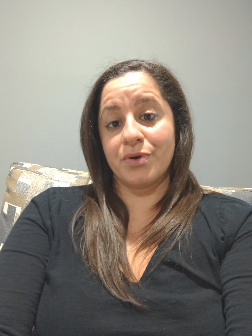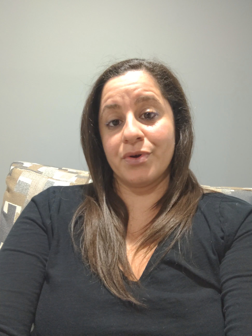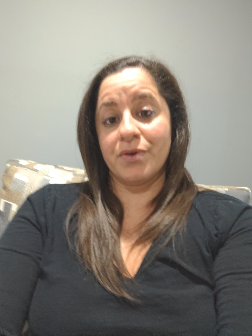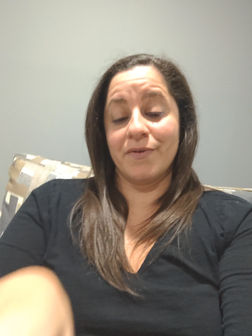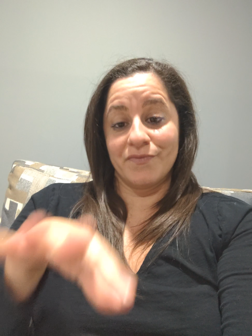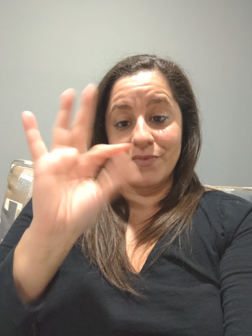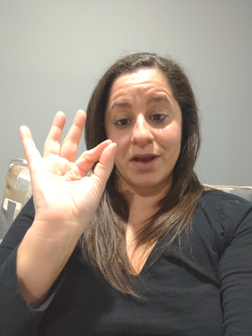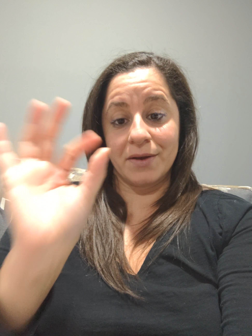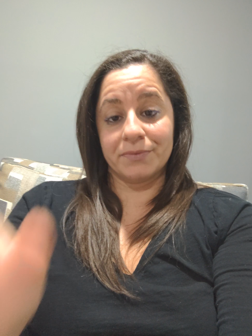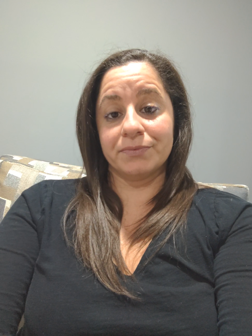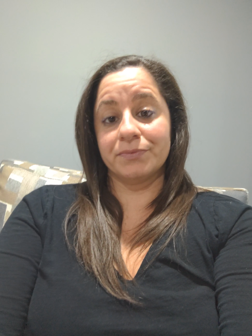find